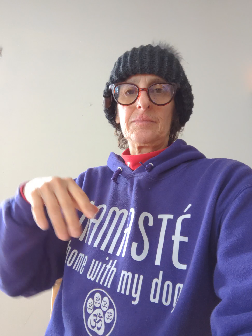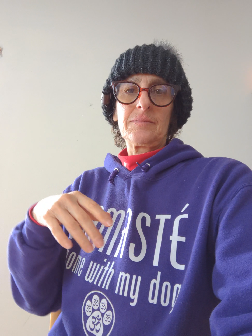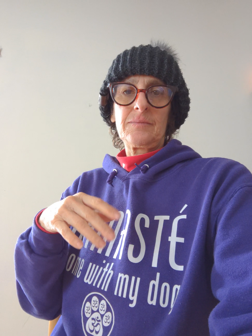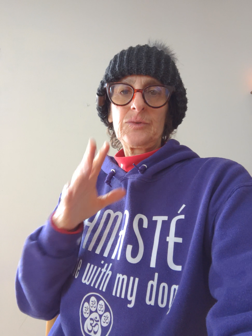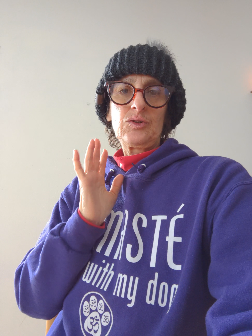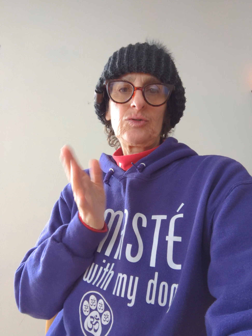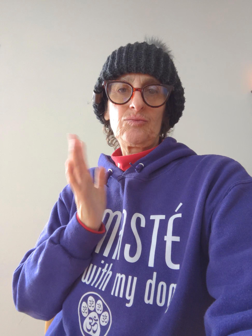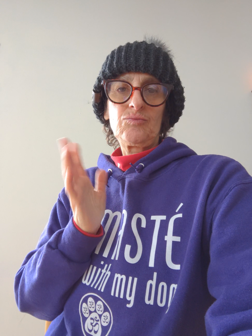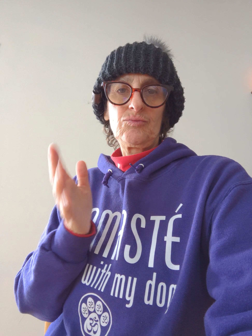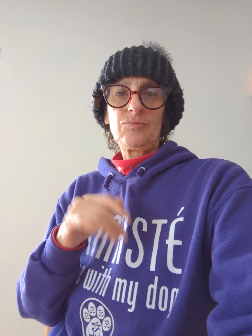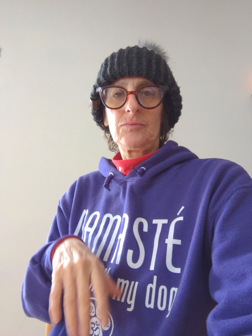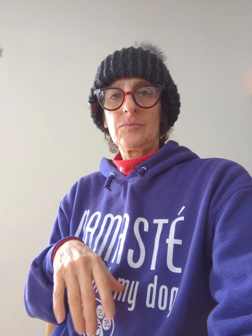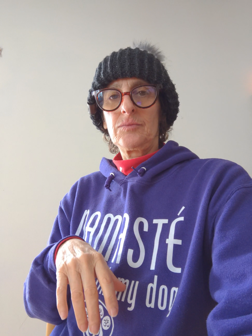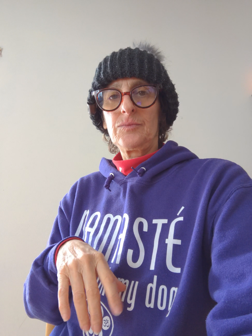talk